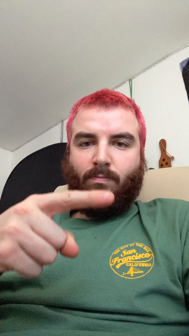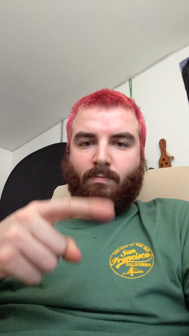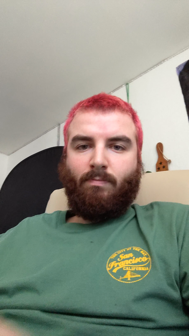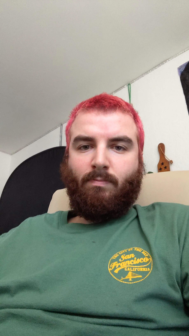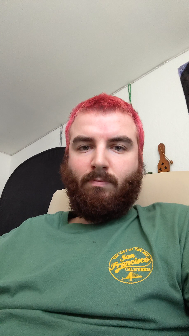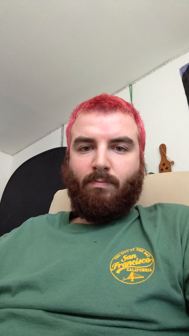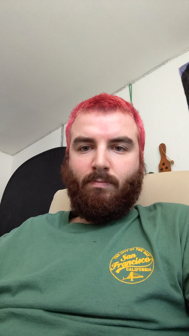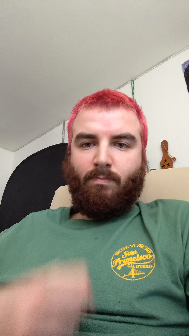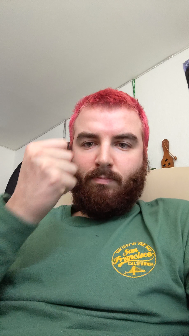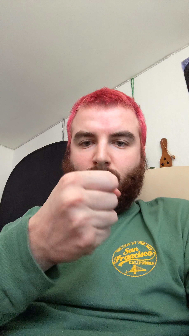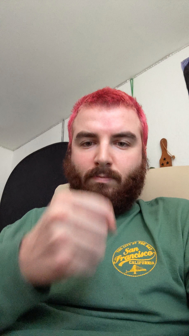hit